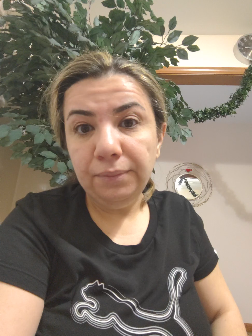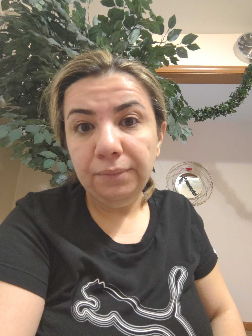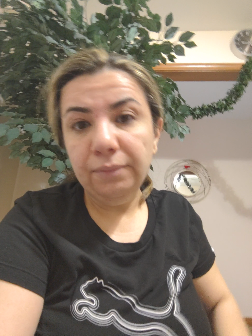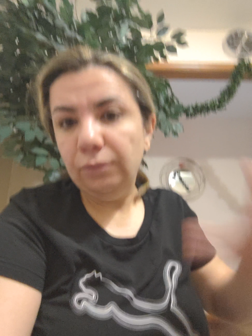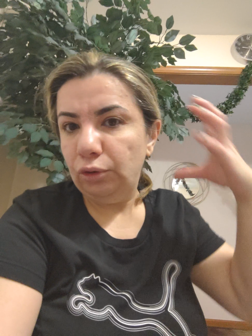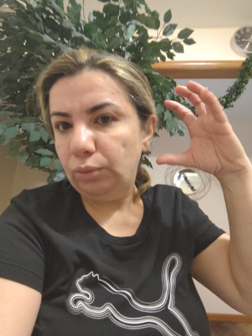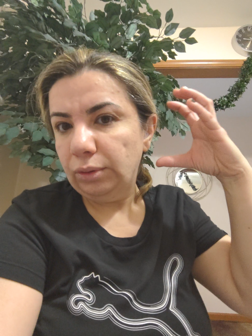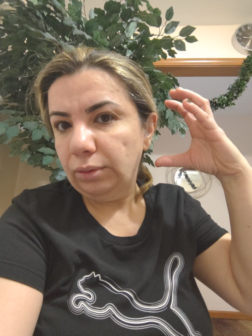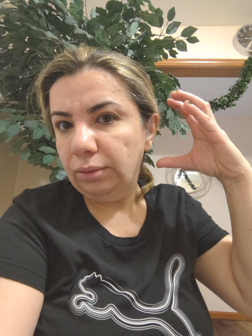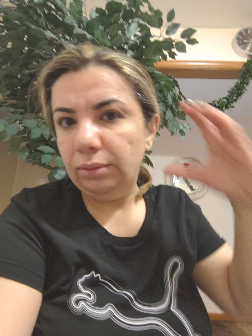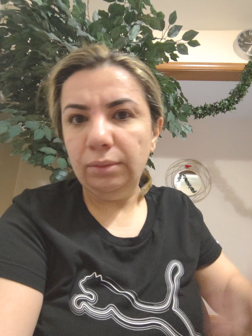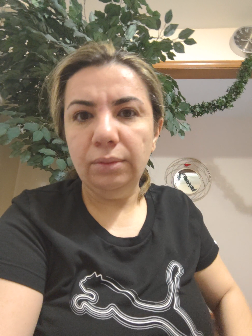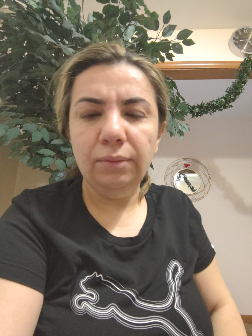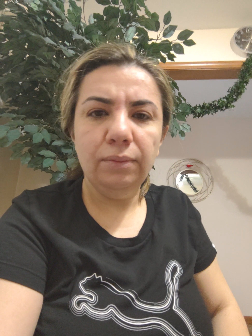radio